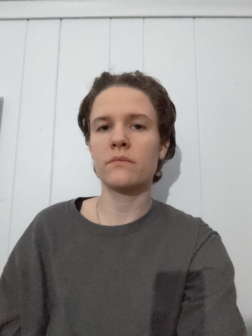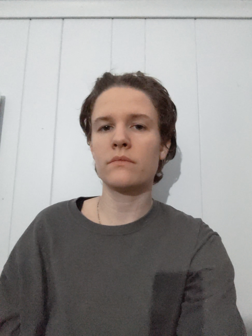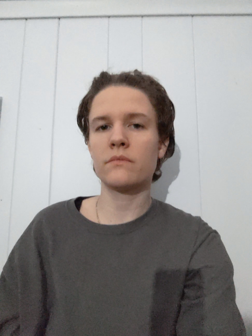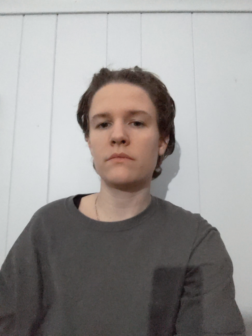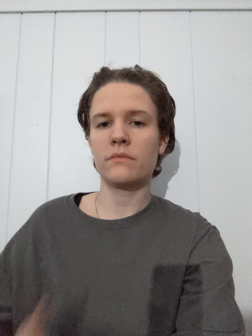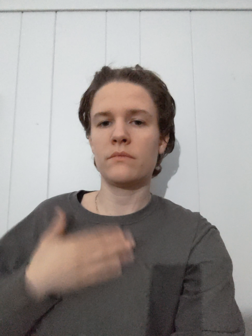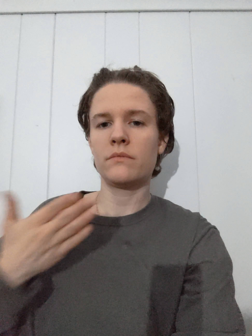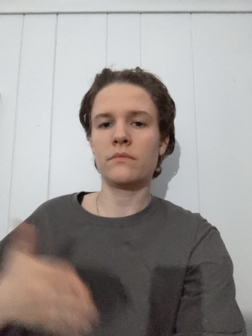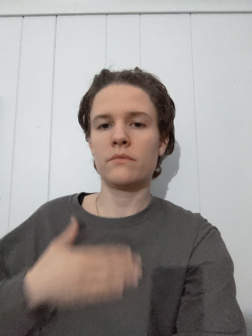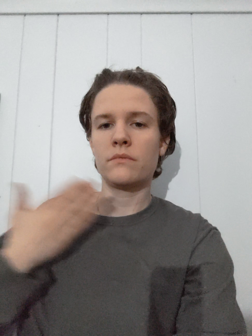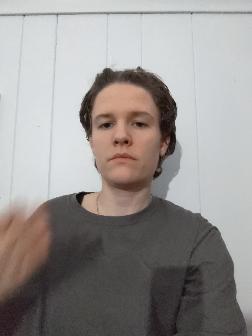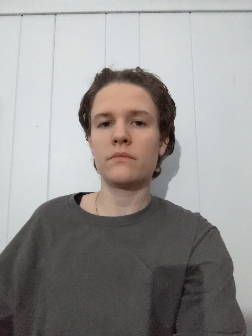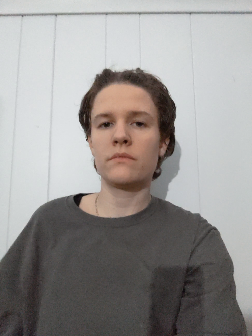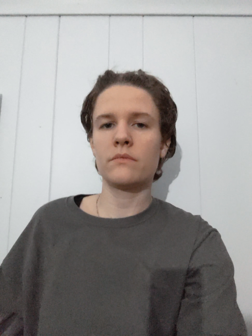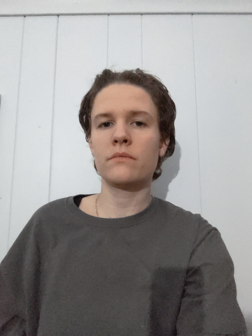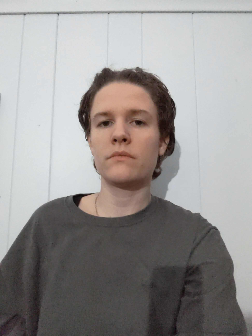happy